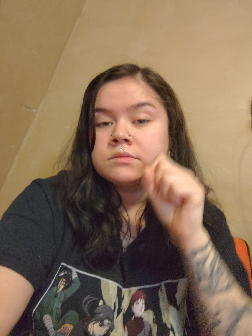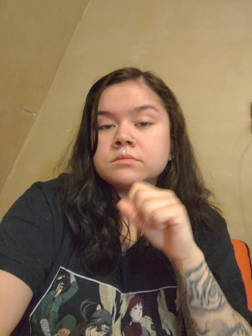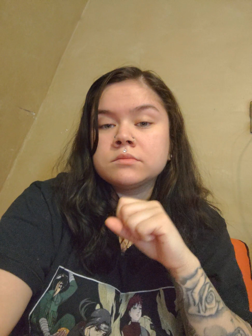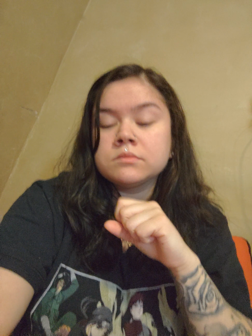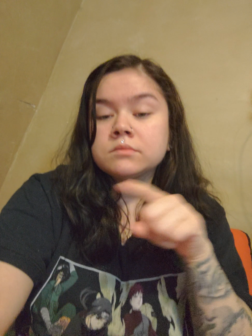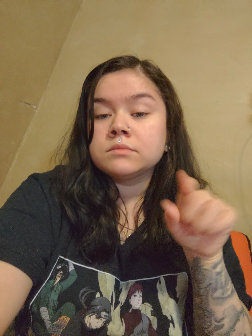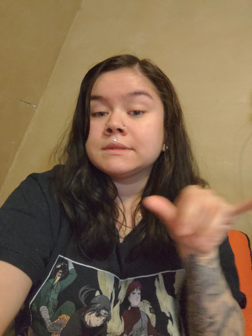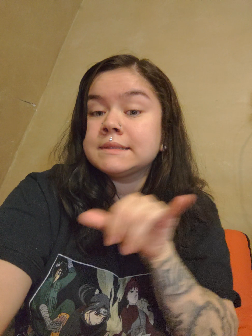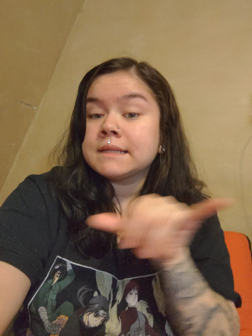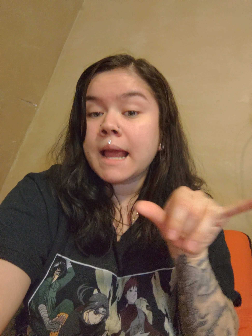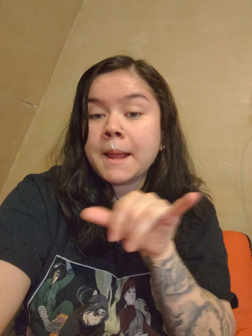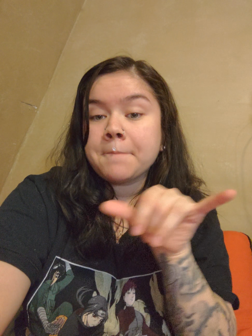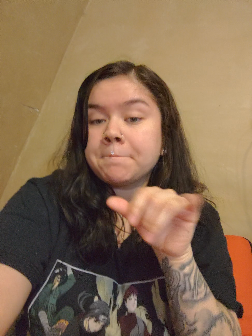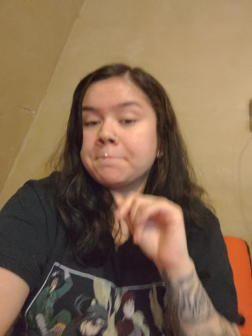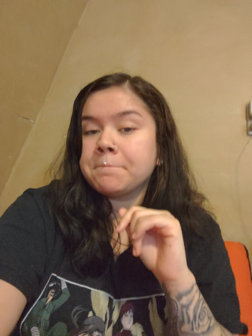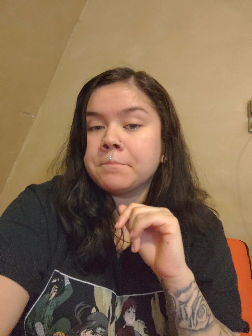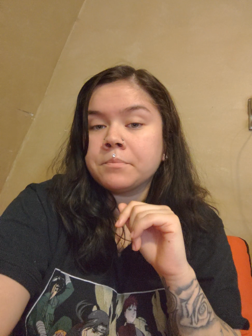same